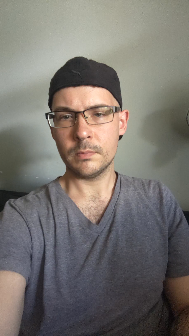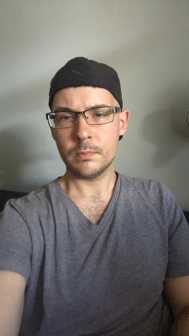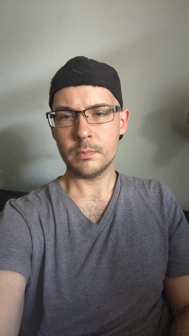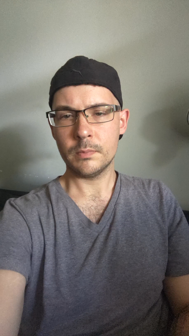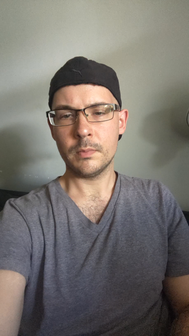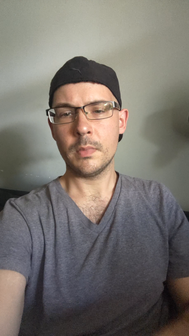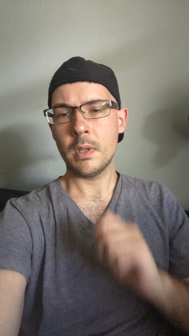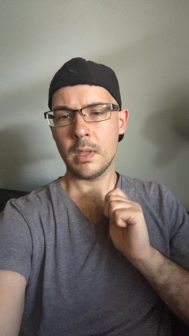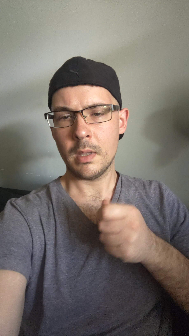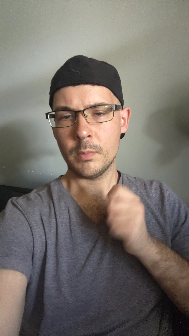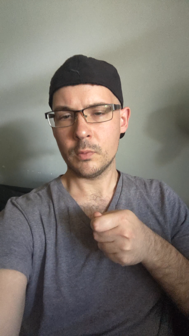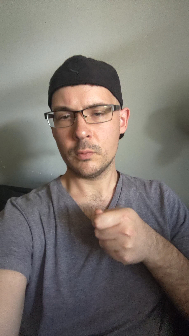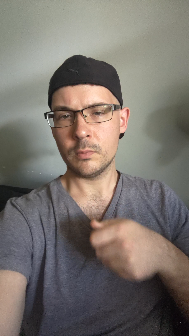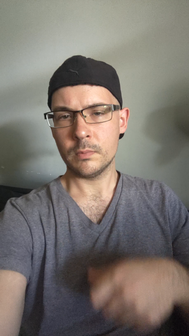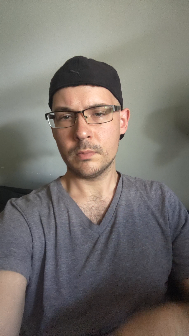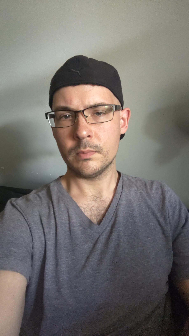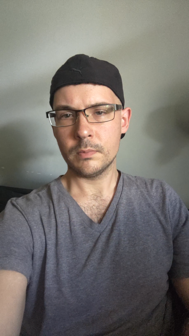hammer